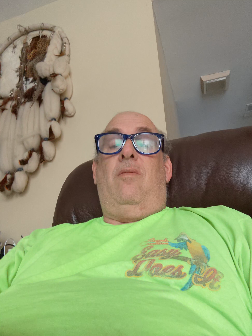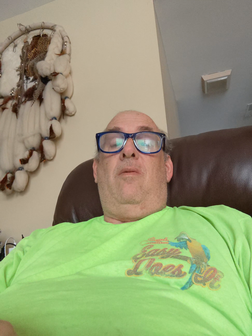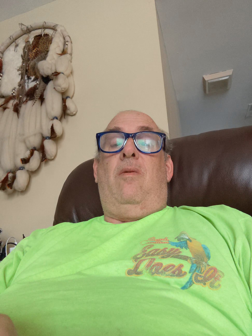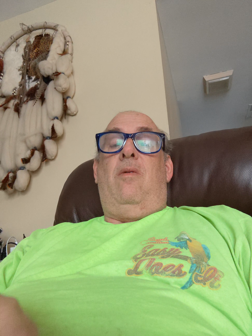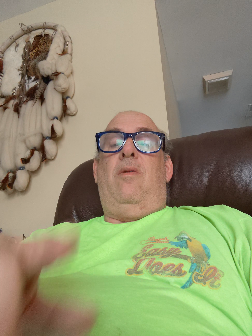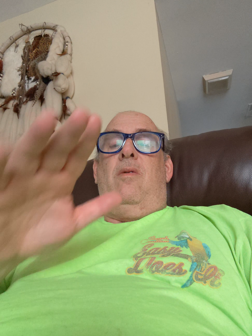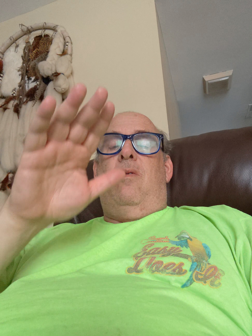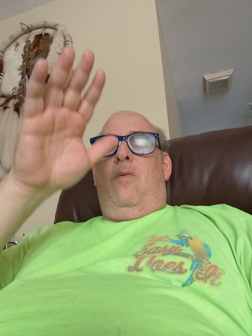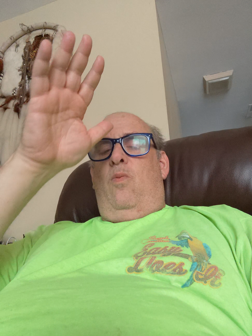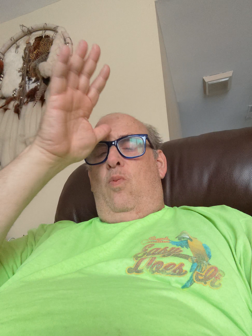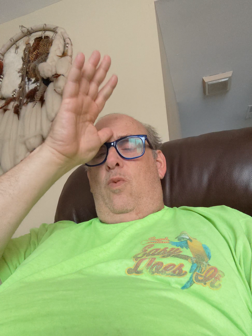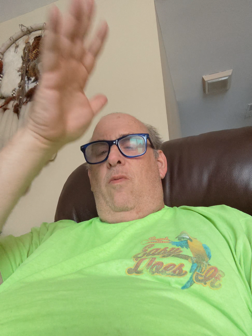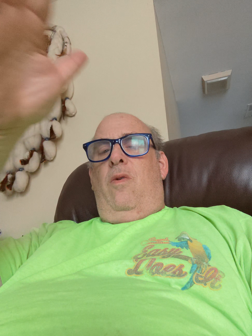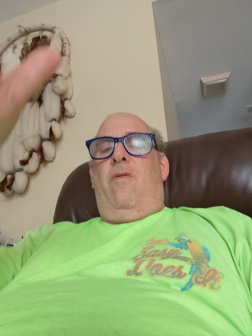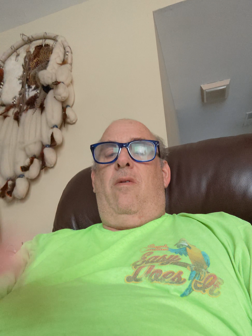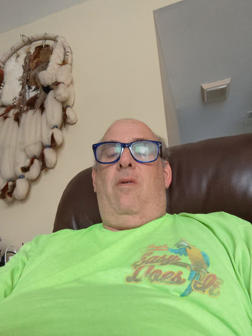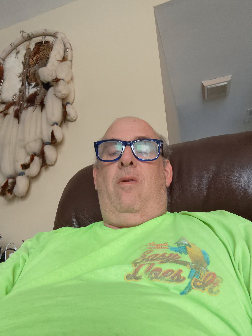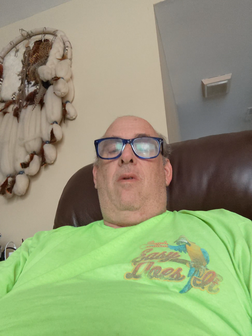grandpa